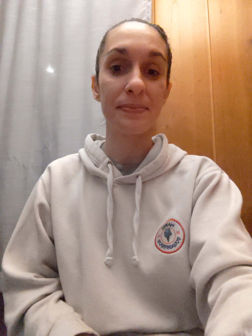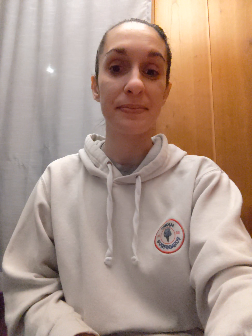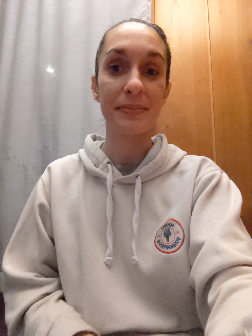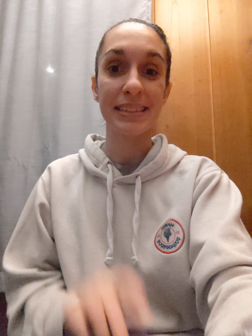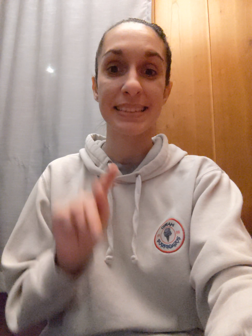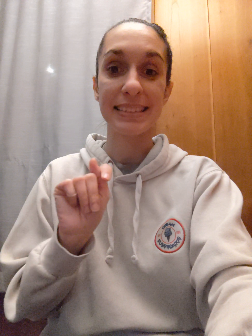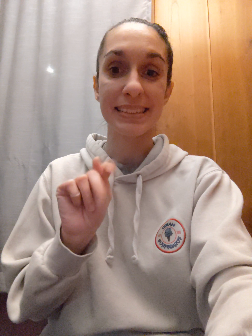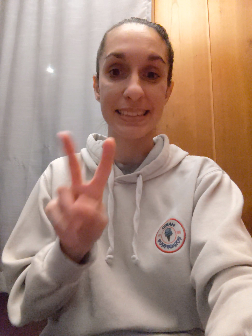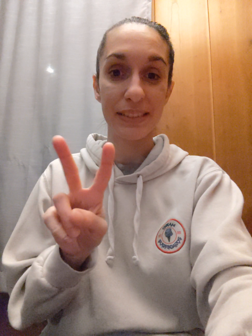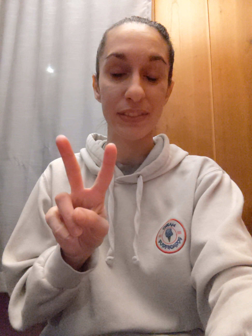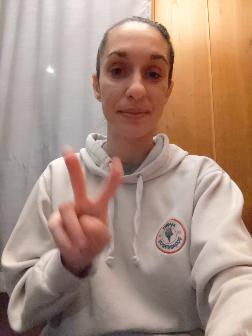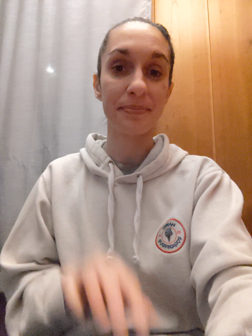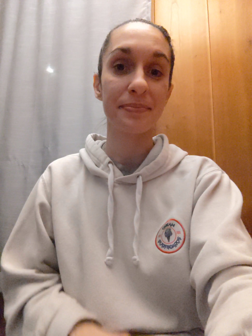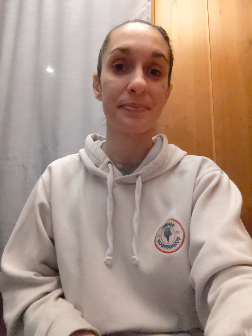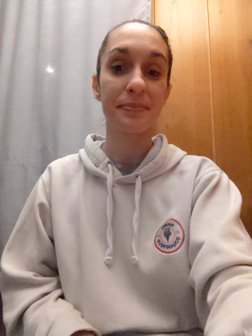TV